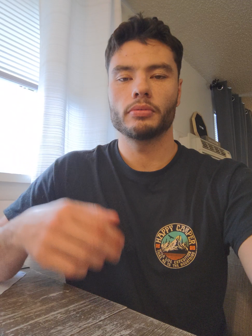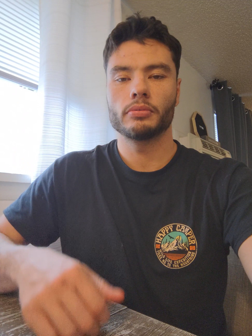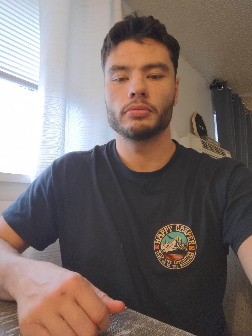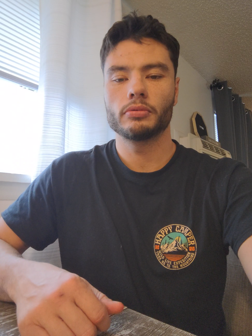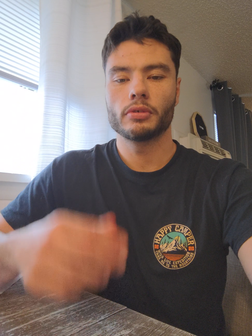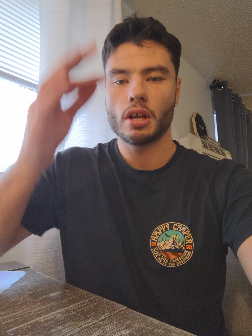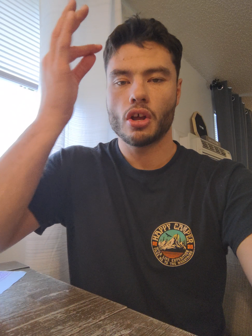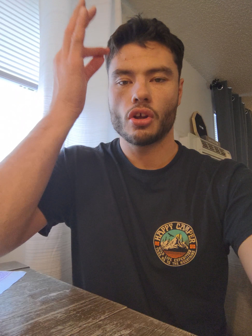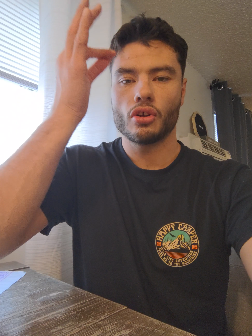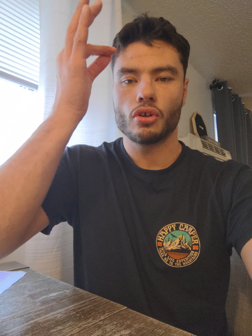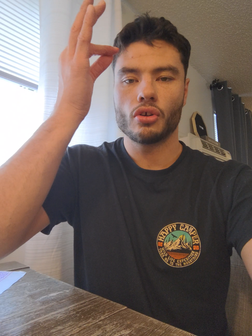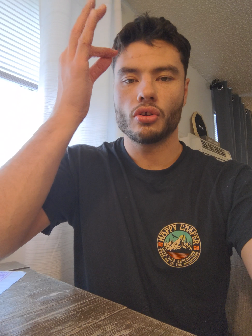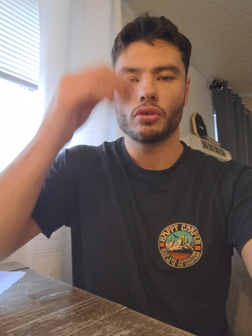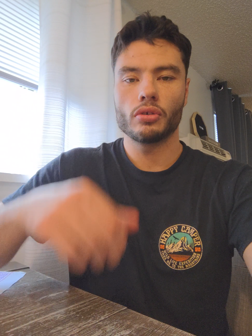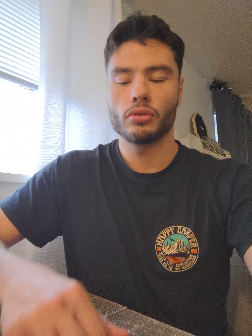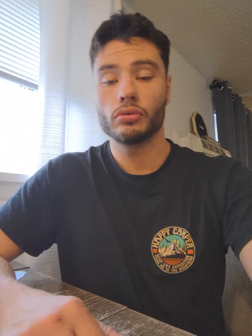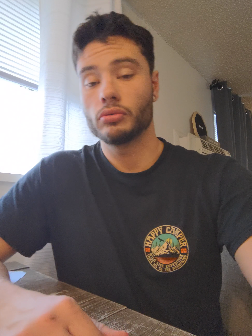hair